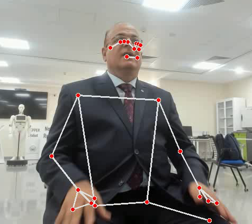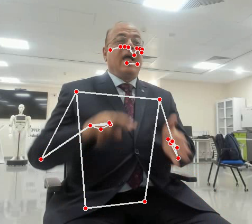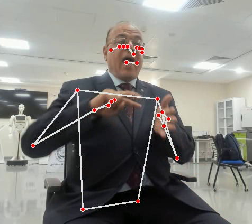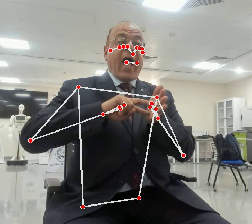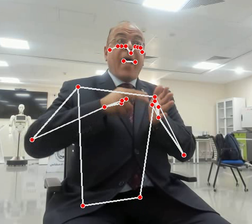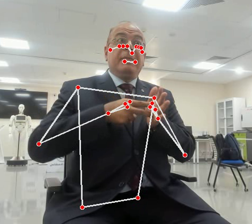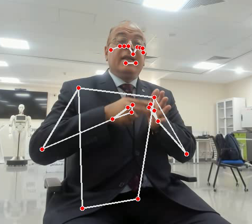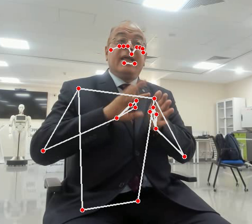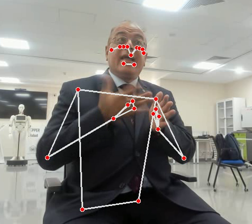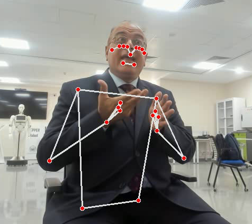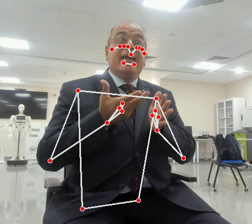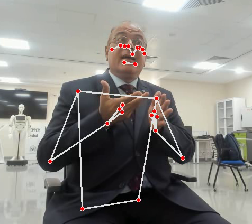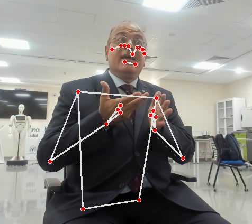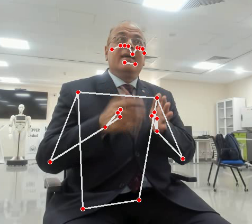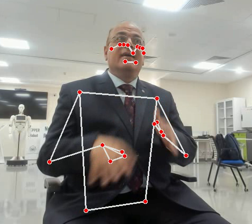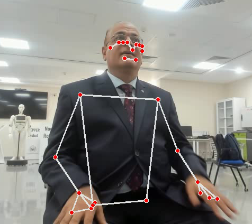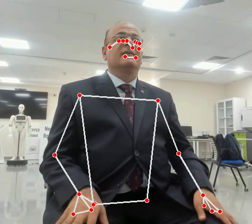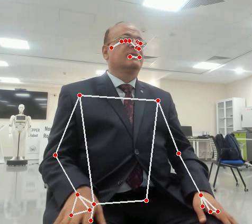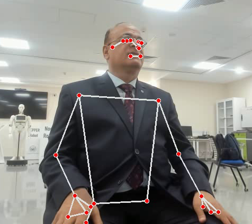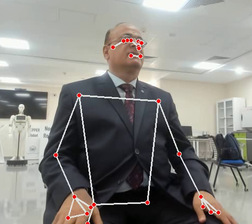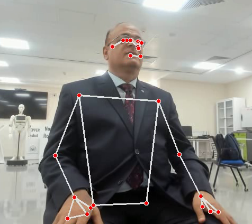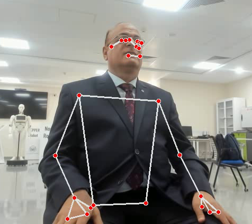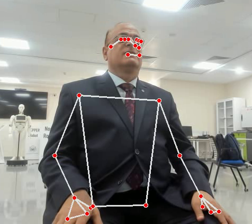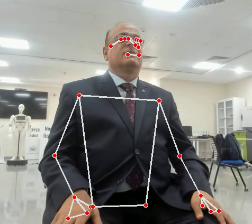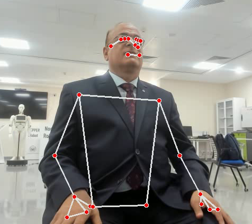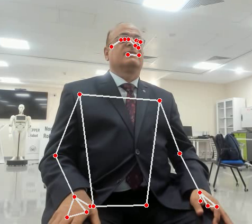3amel eh